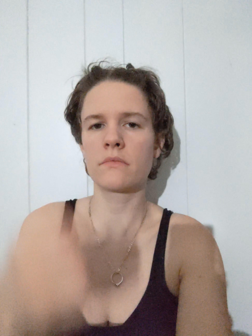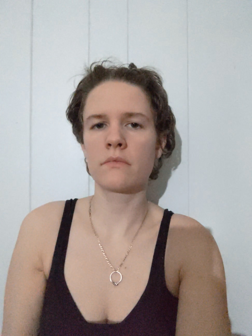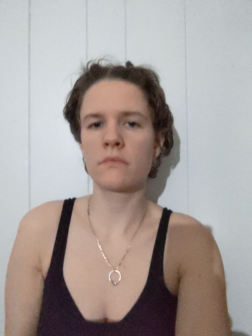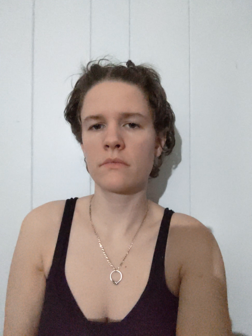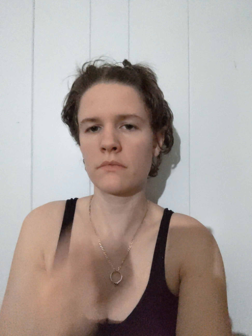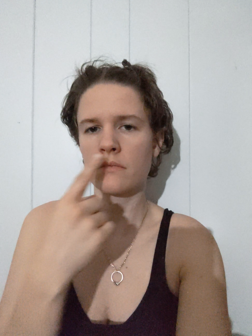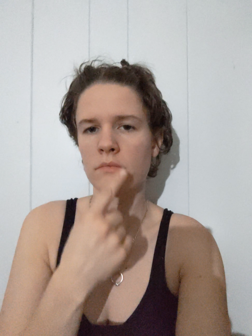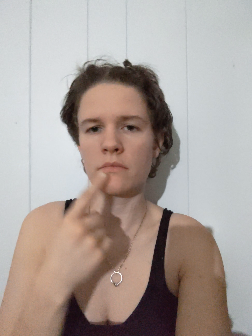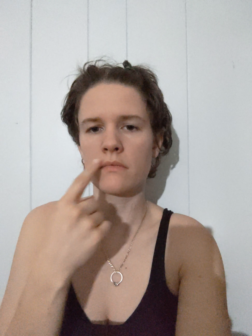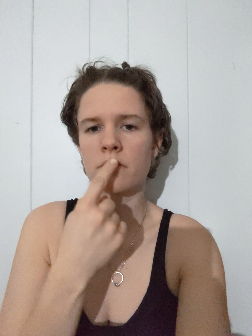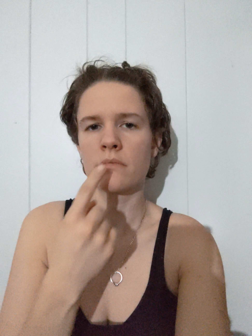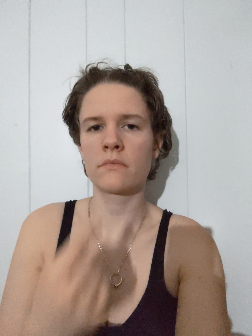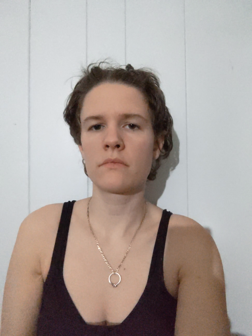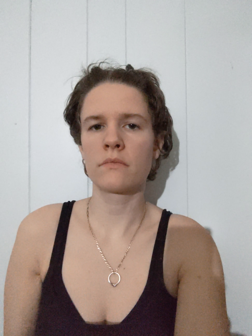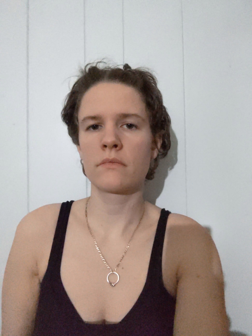mouth